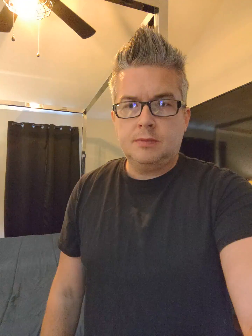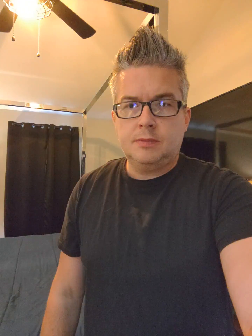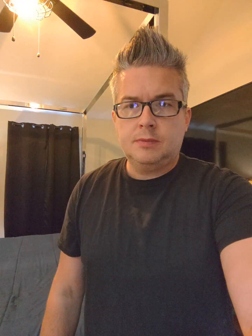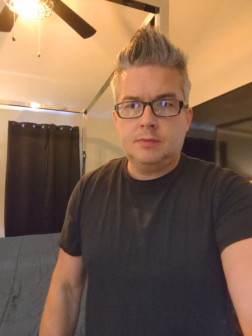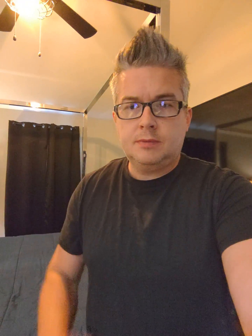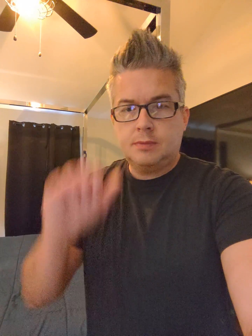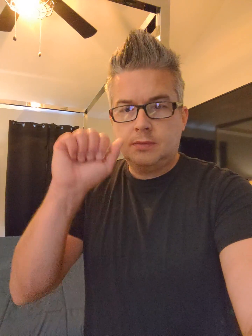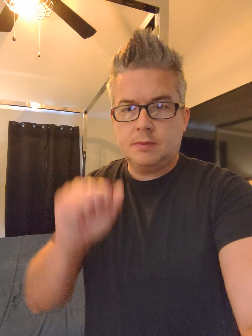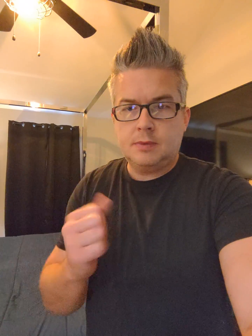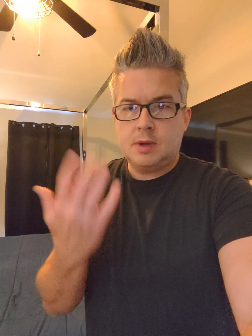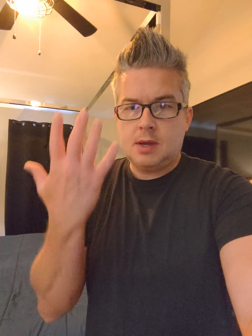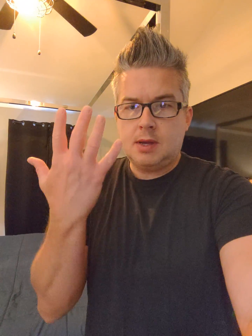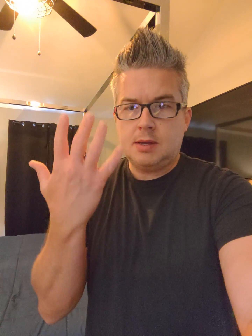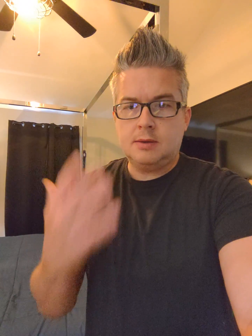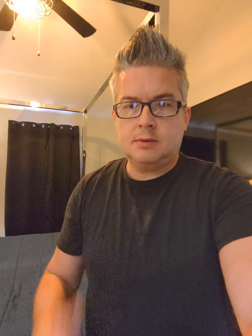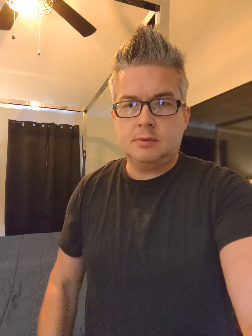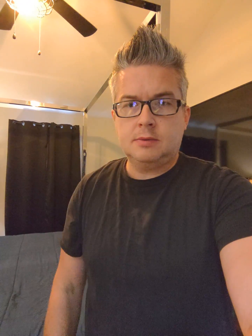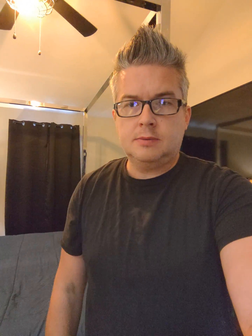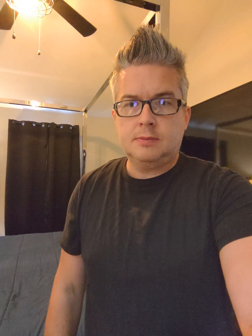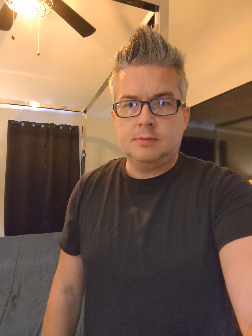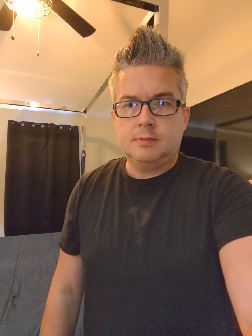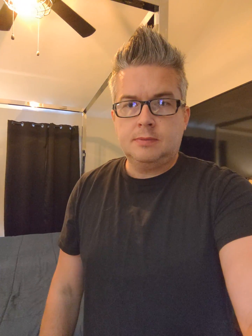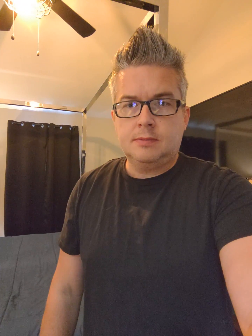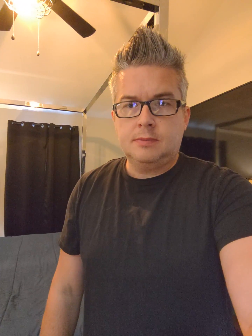gloves